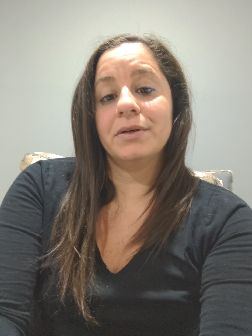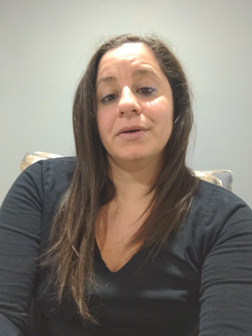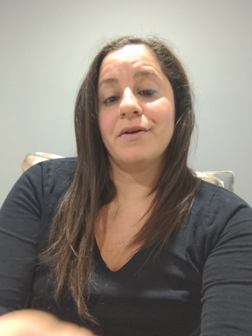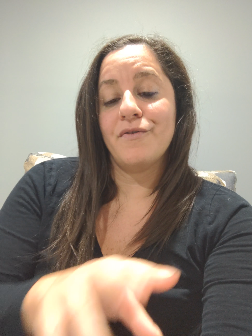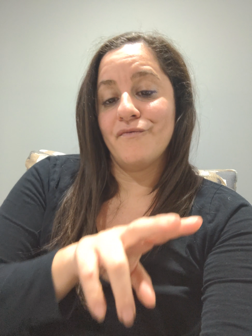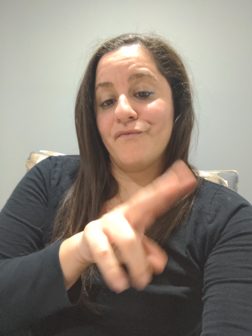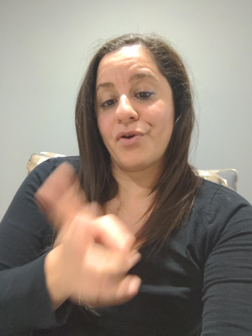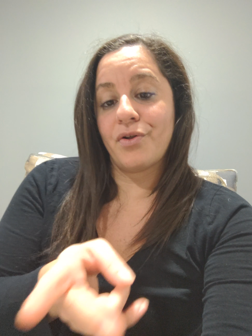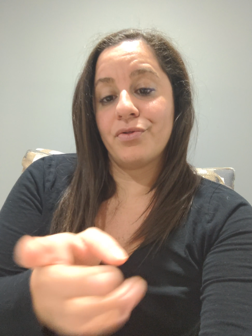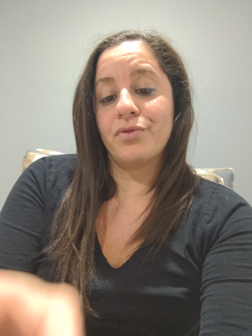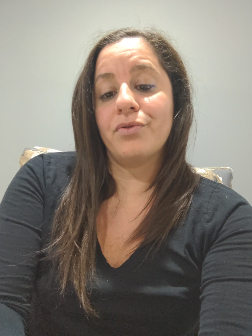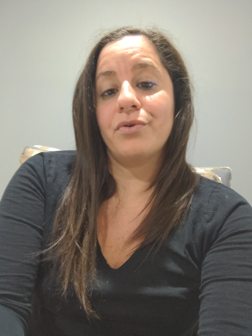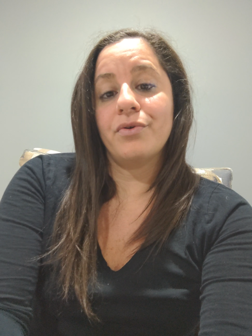fall